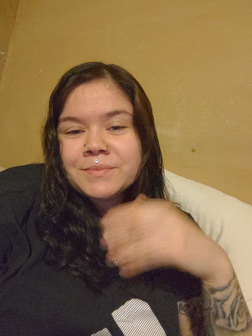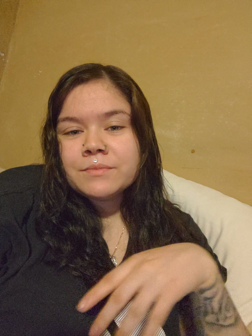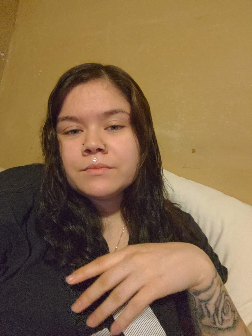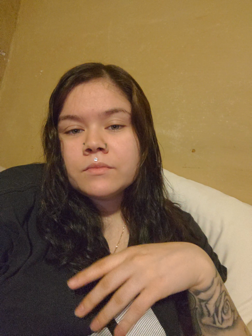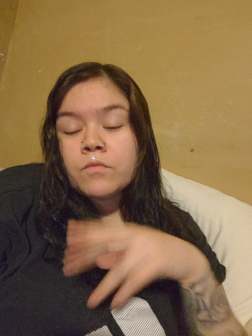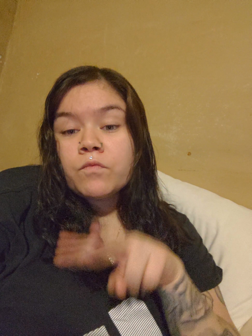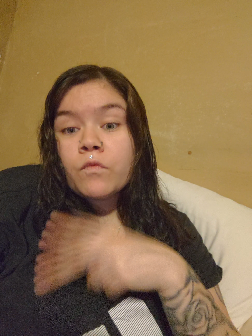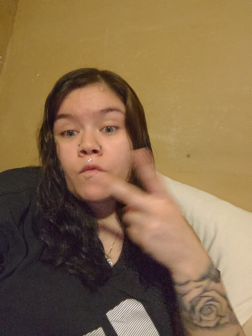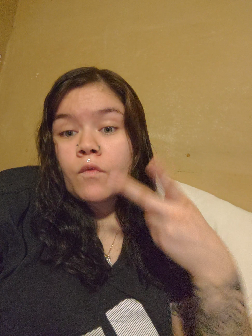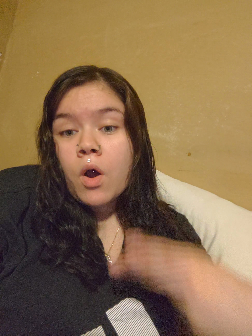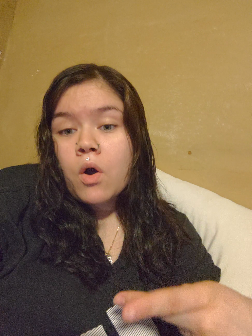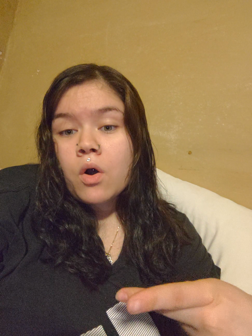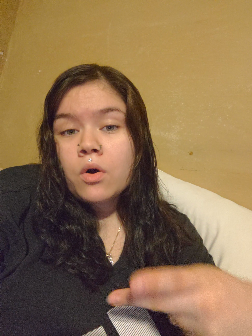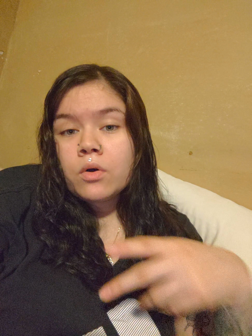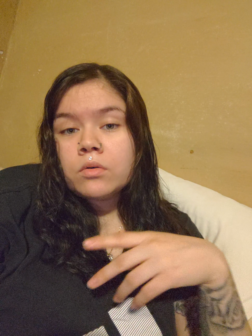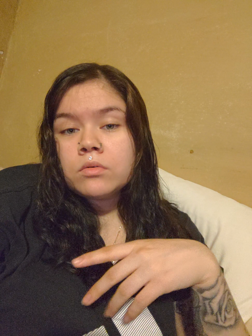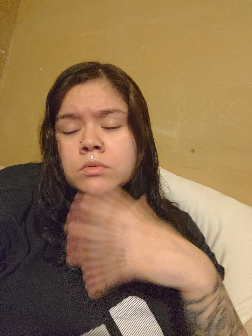fall